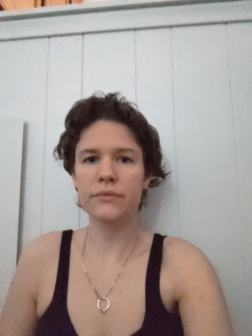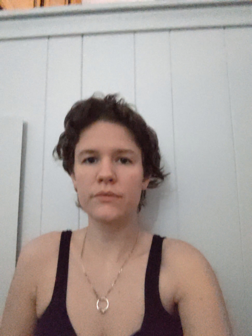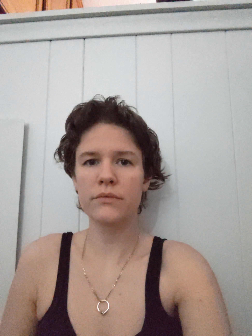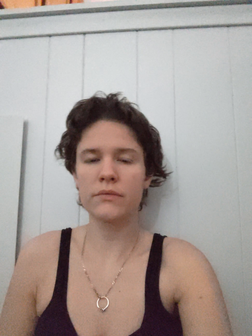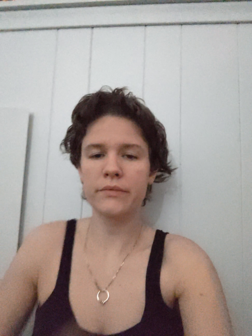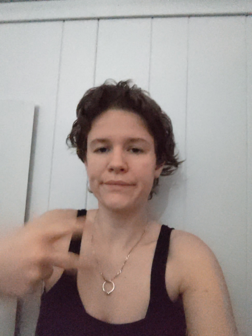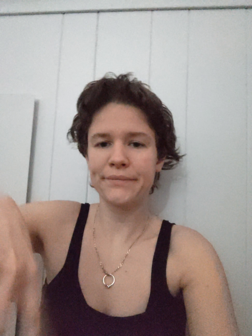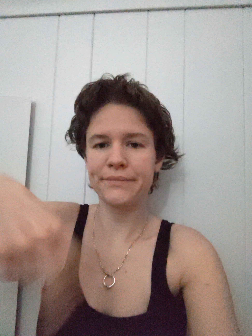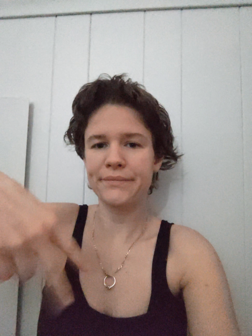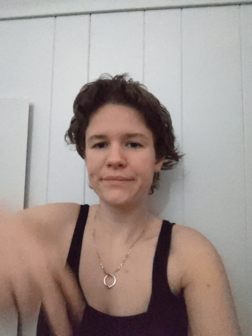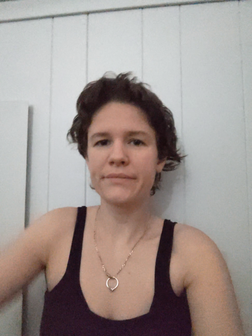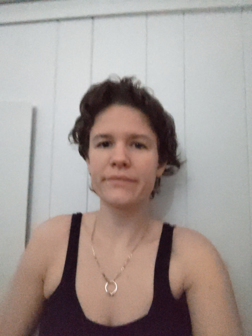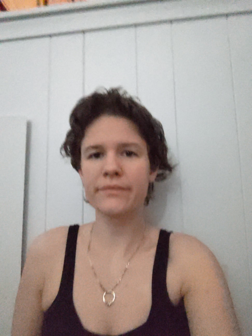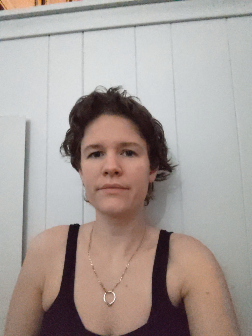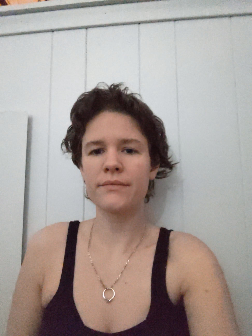dance